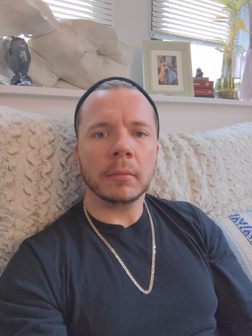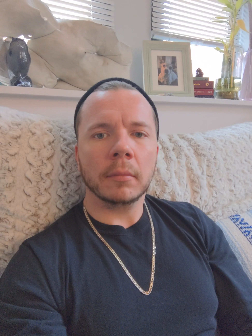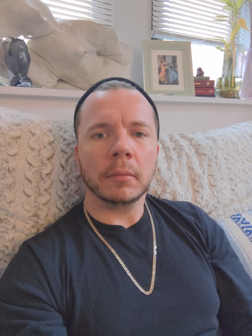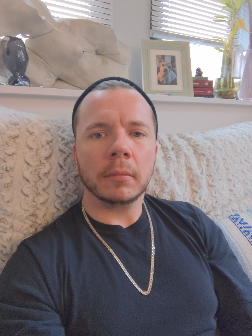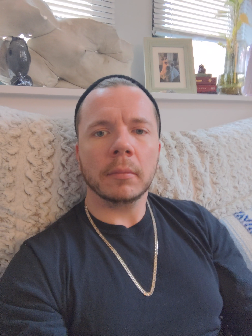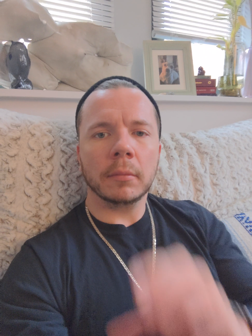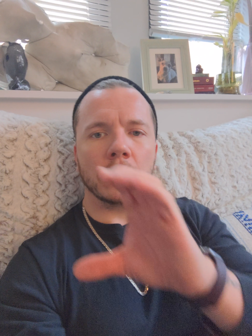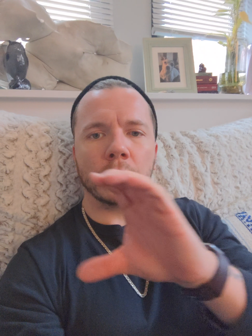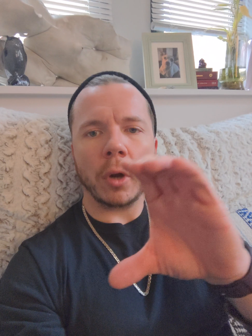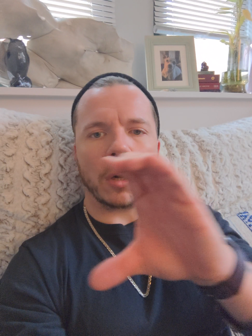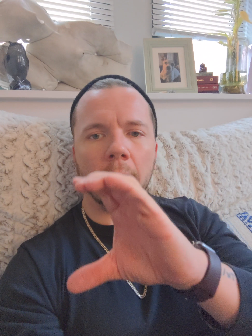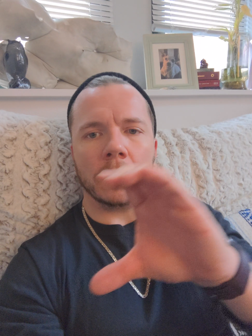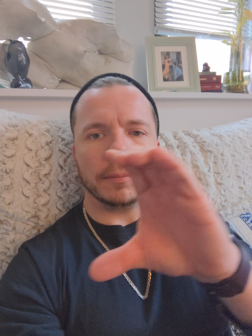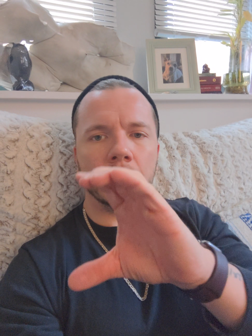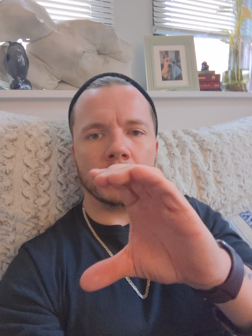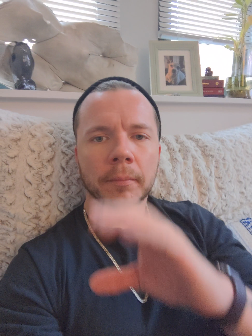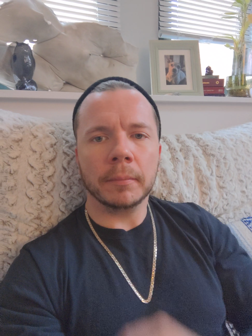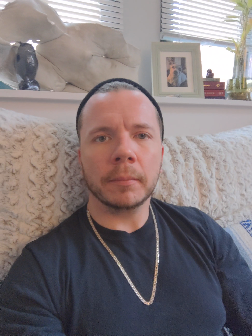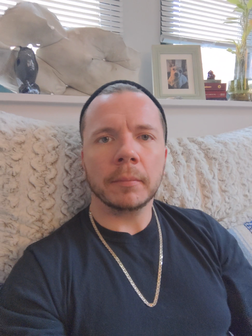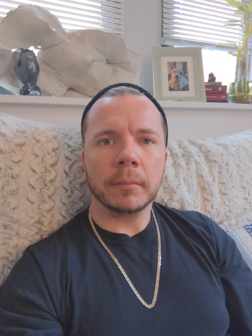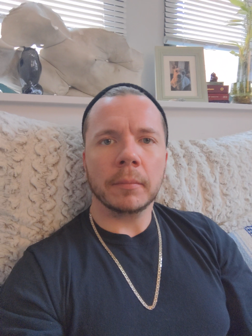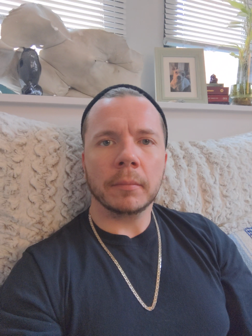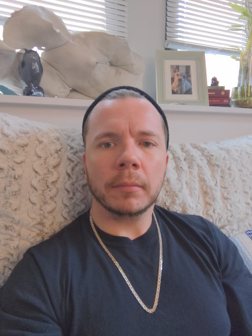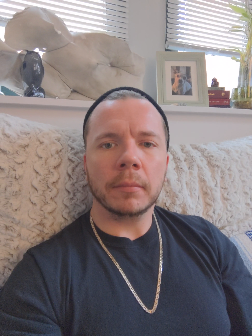chocolate